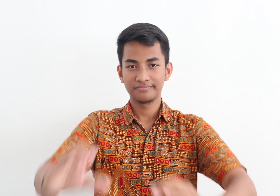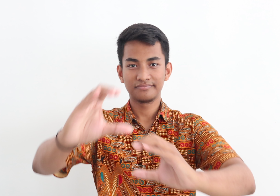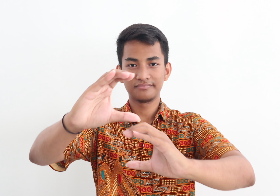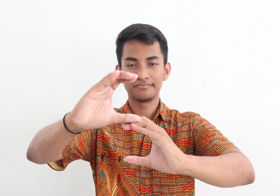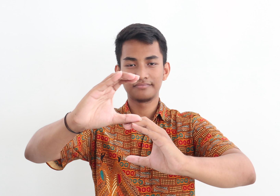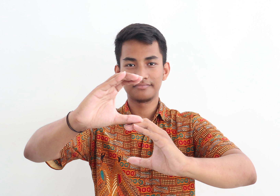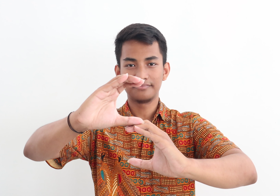S